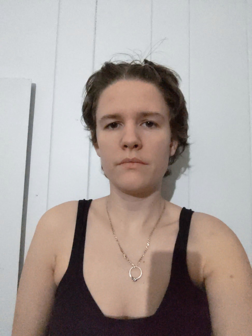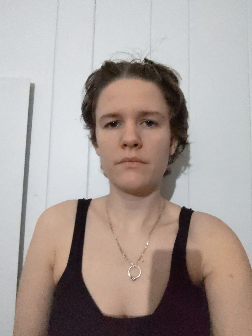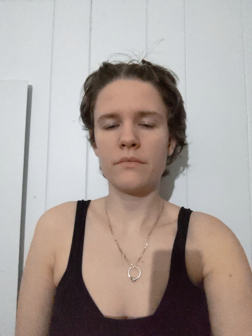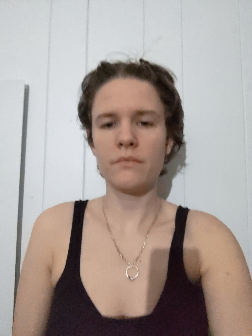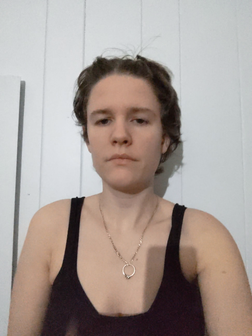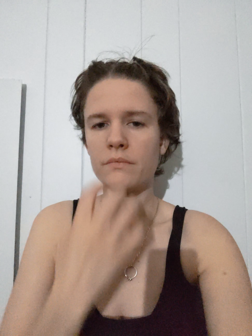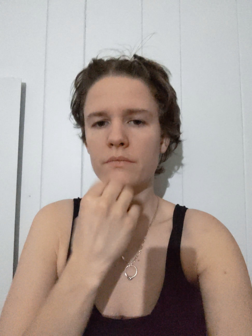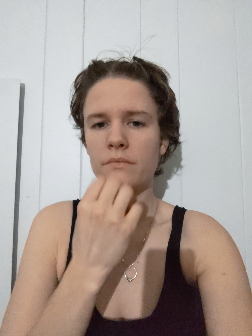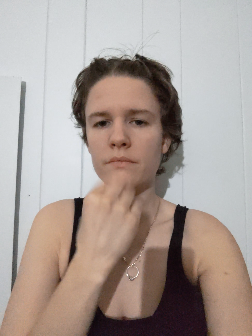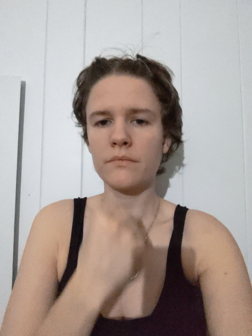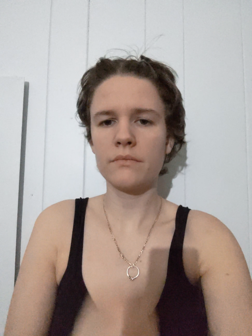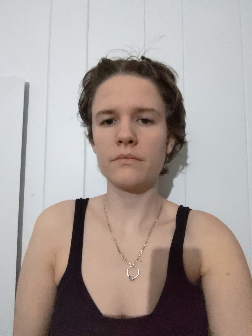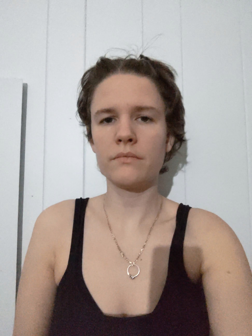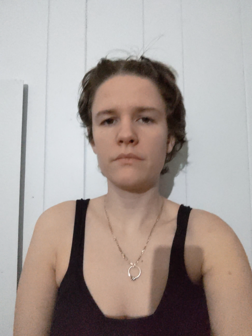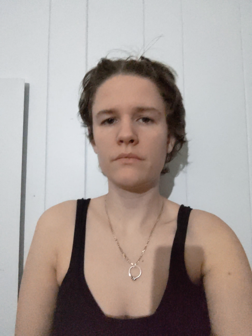underwear